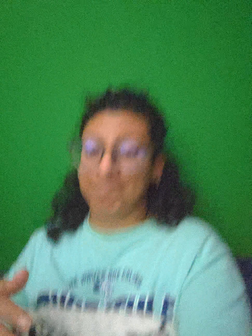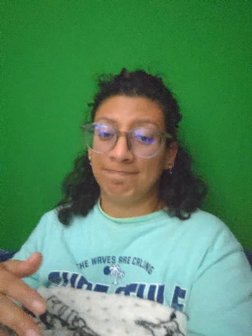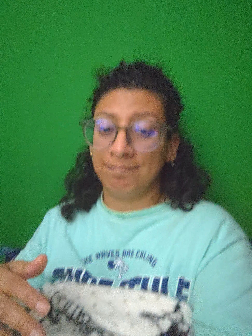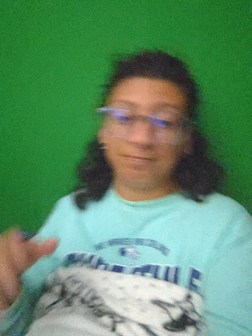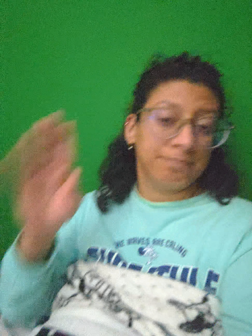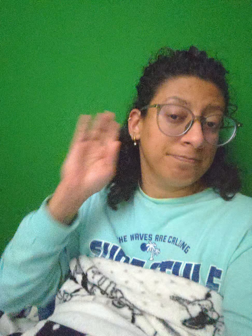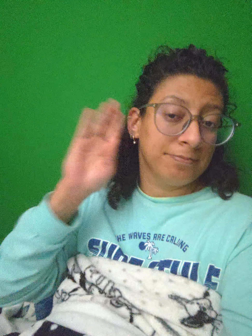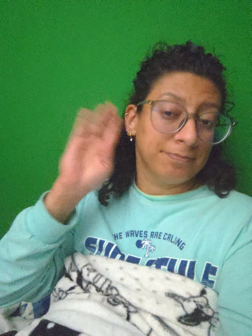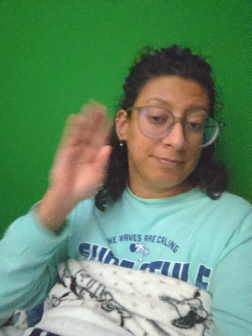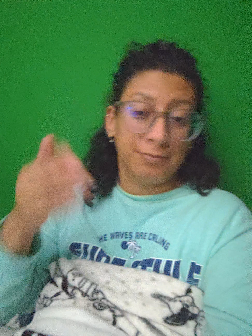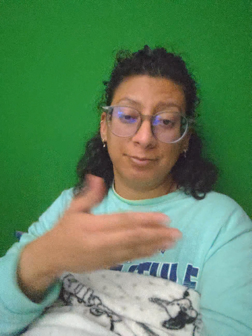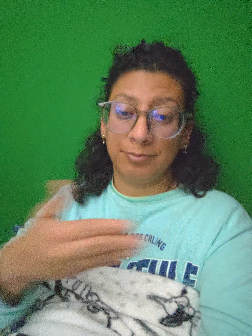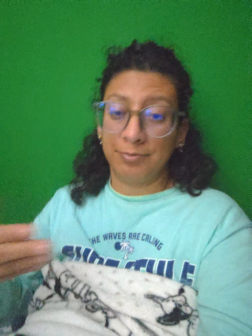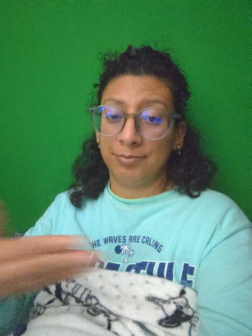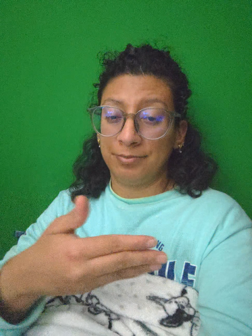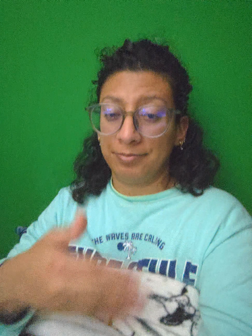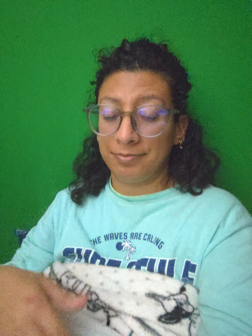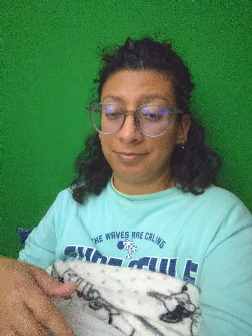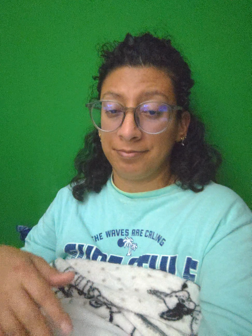puppy